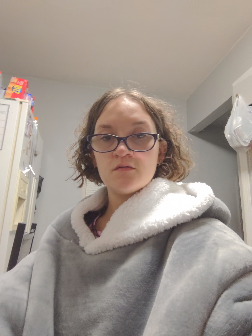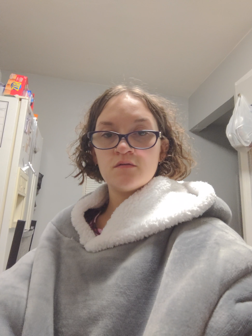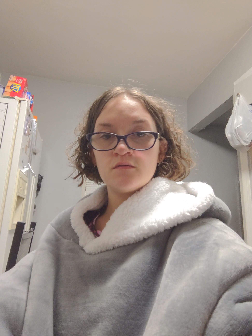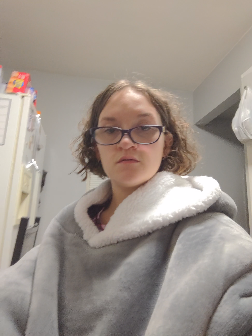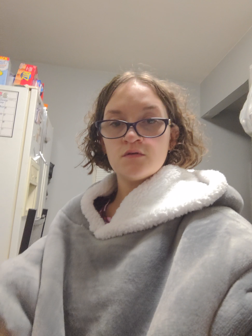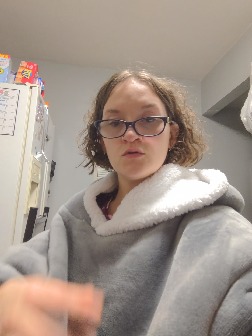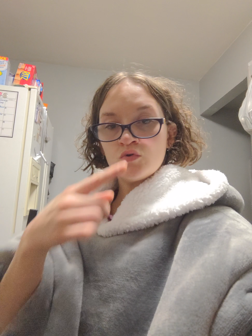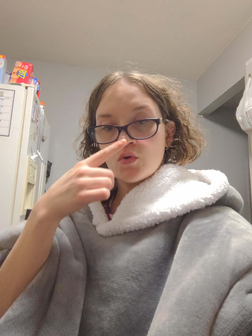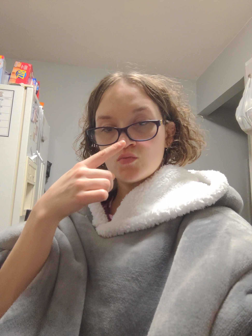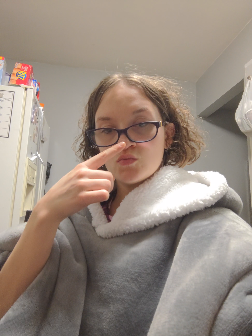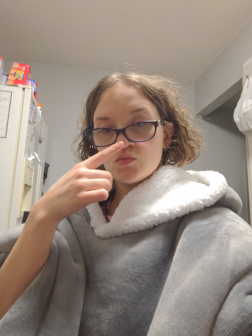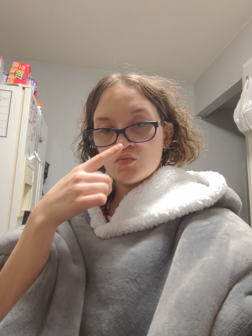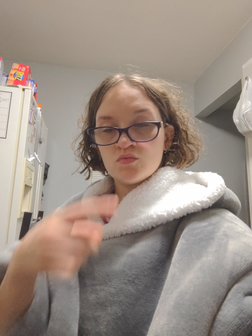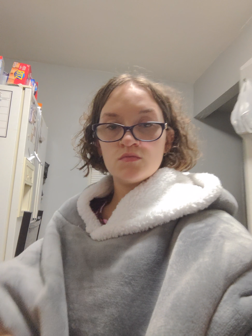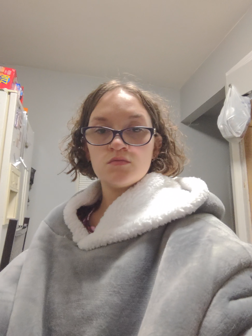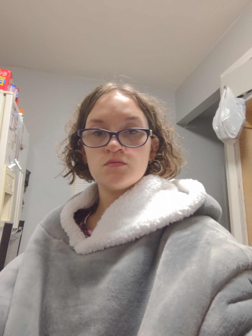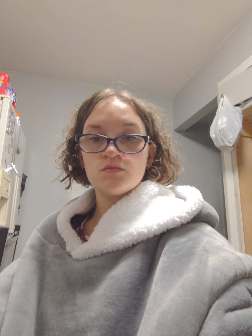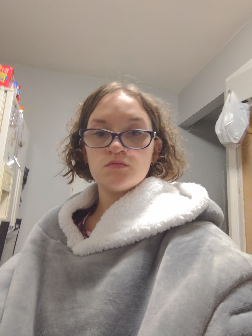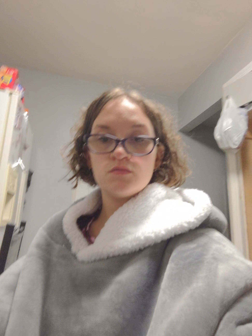nose